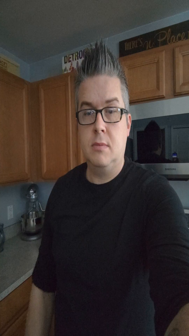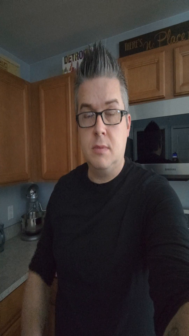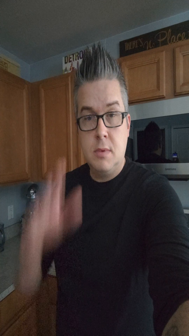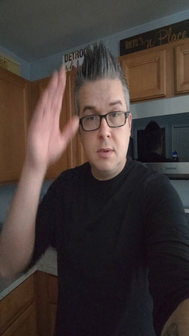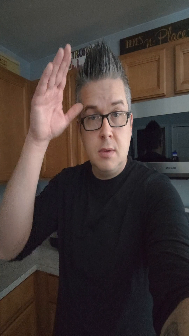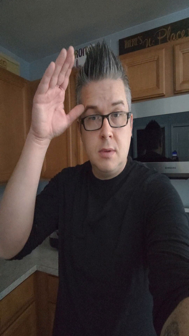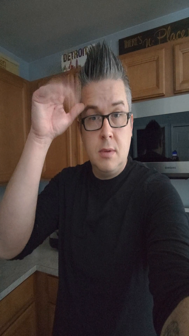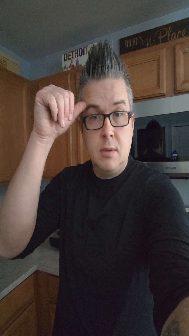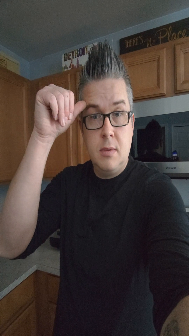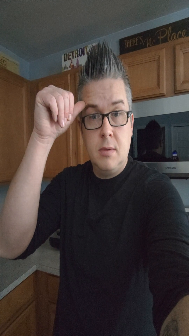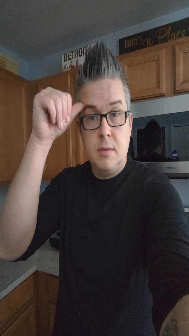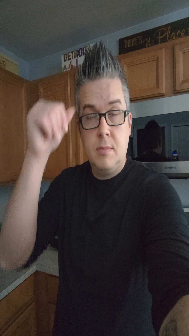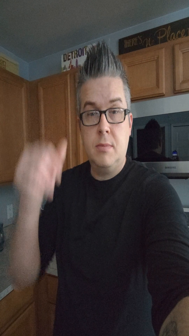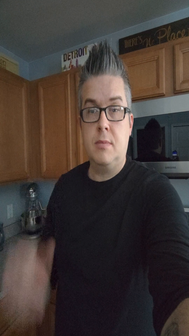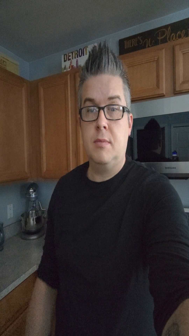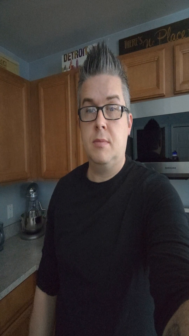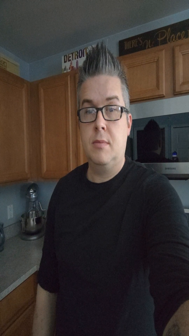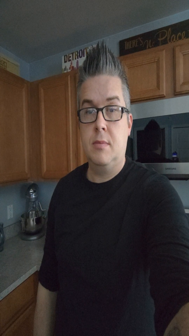donkey